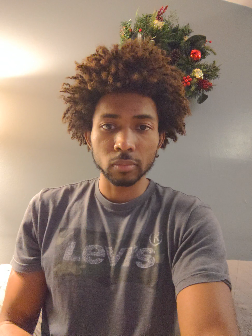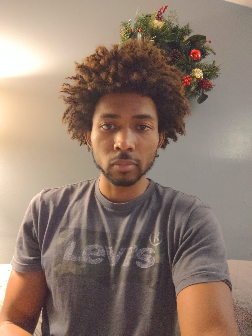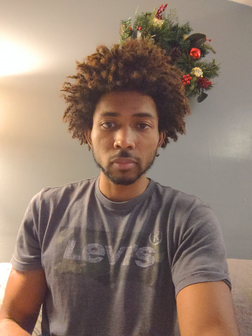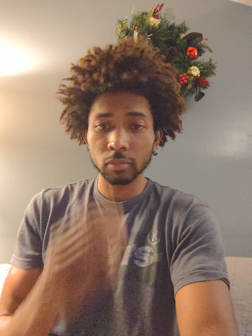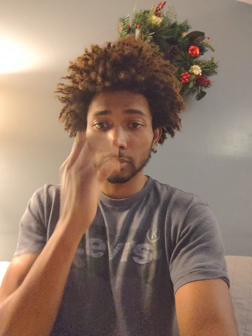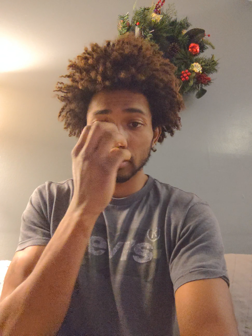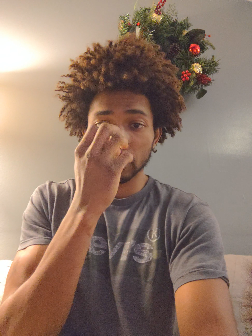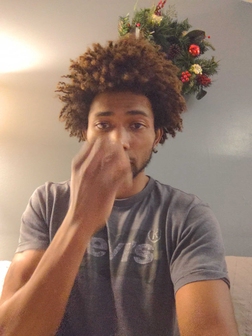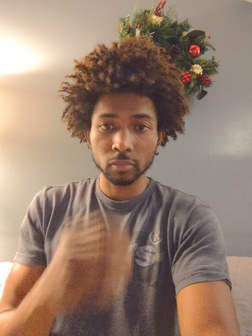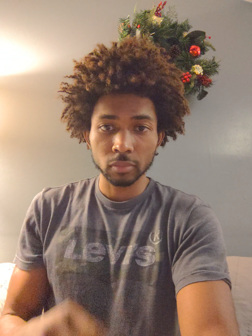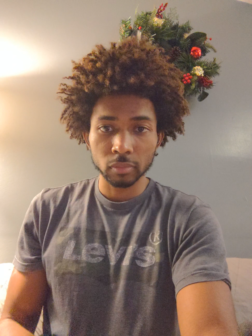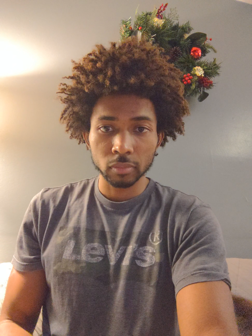clown